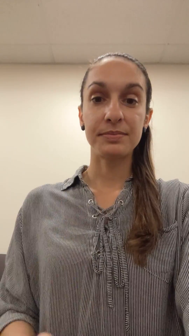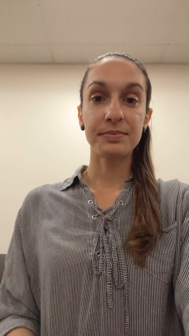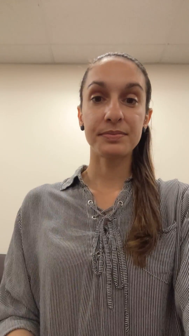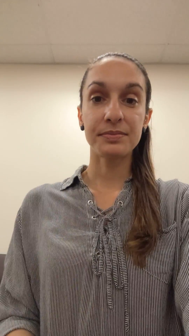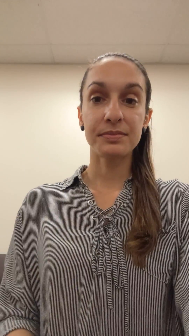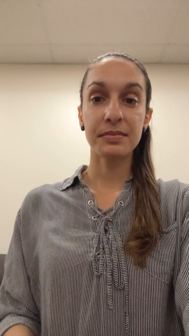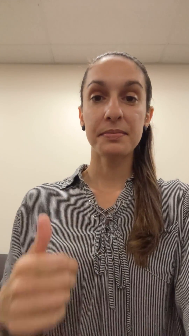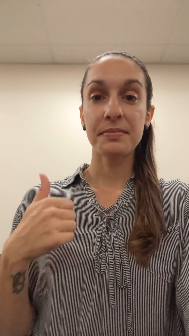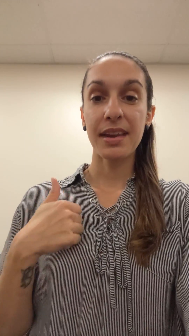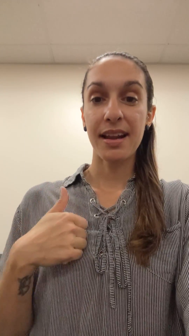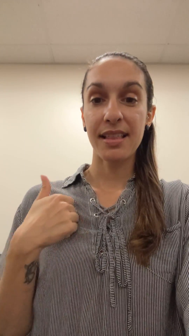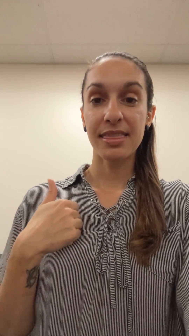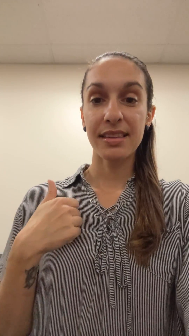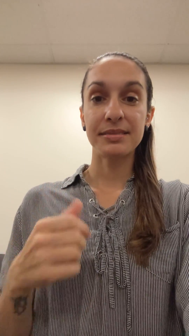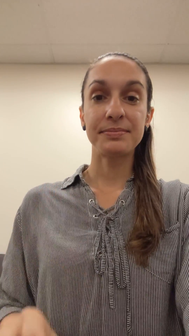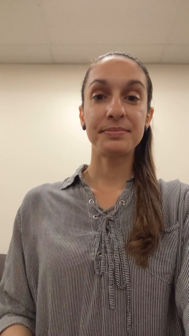bathtub